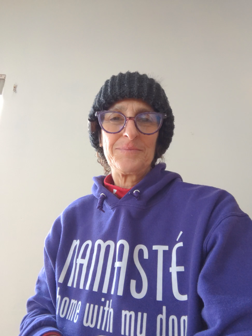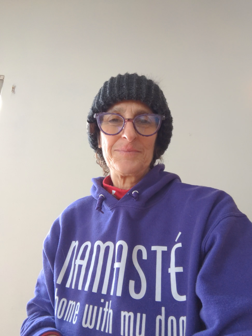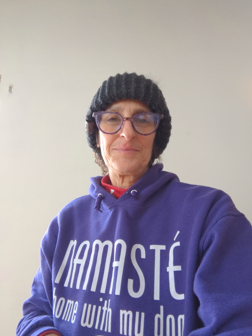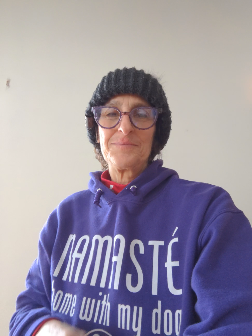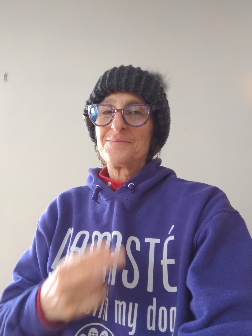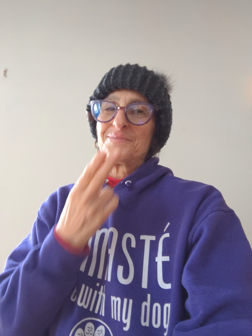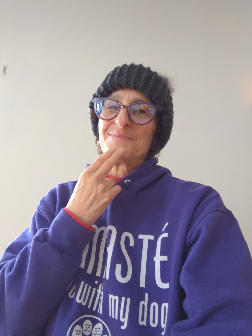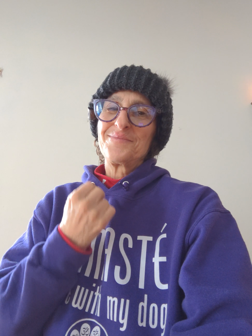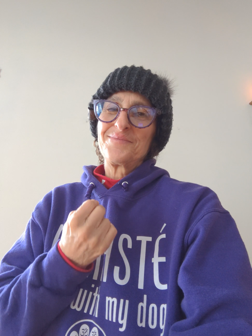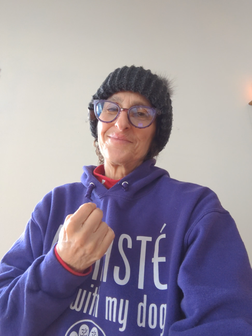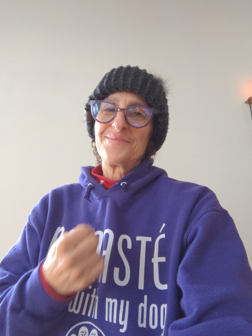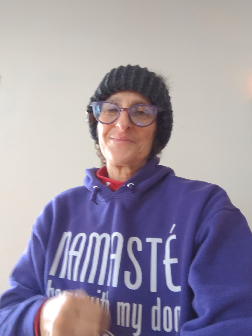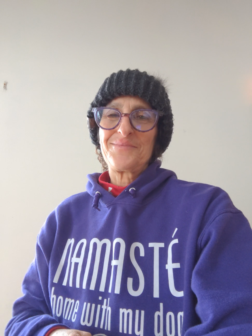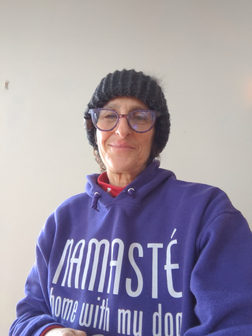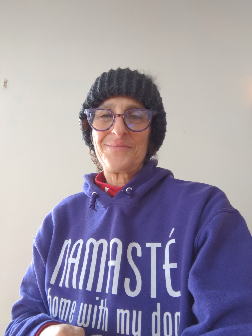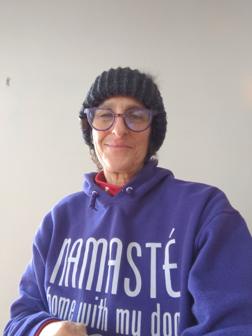cute